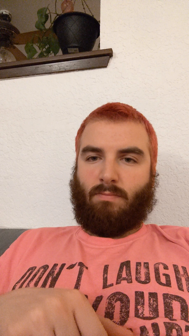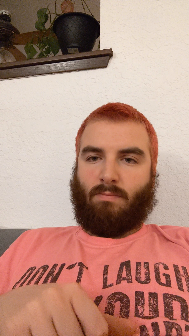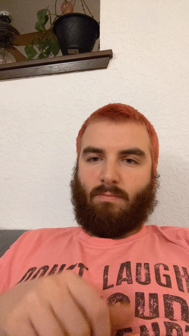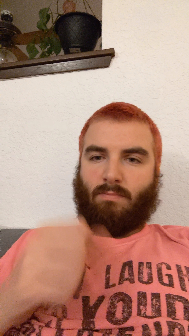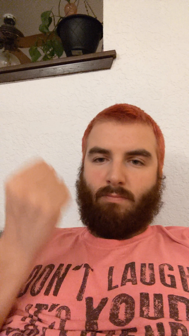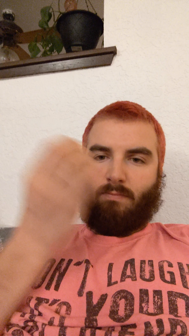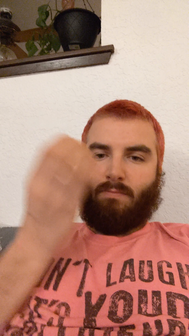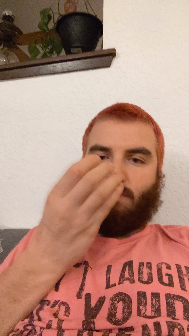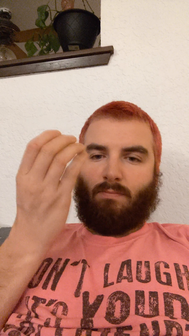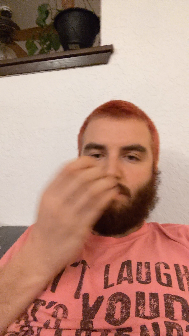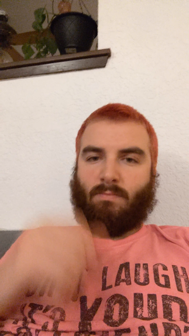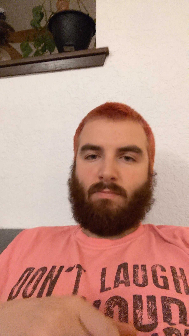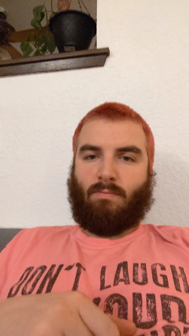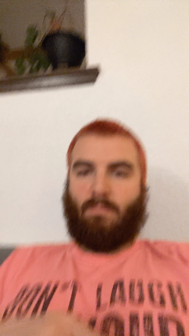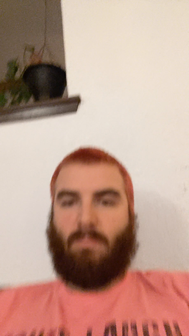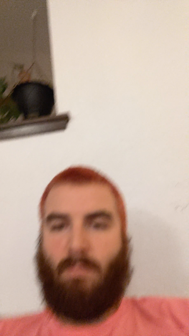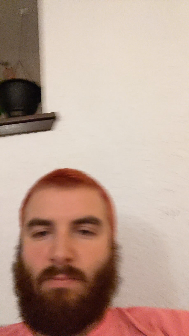shake